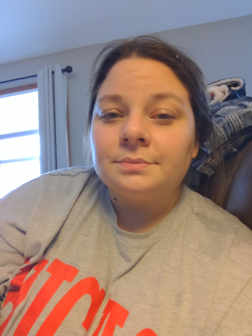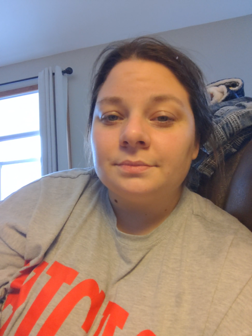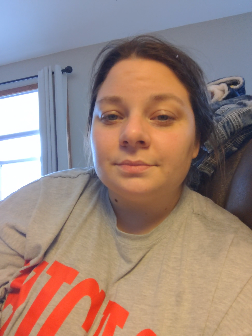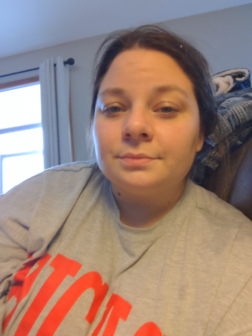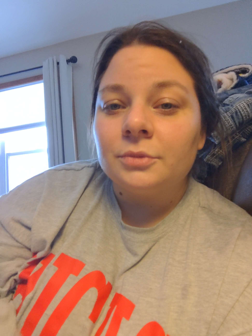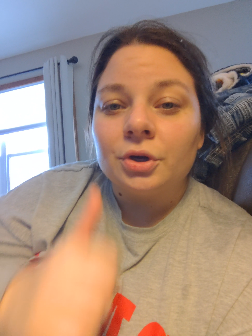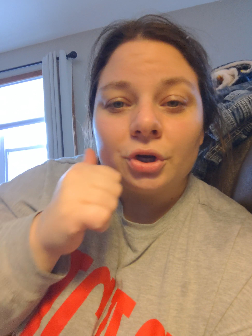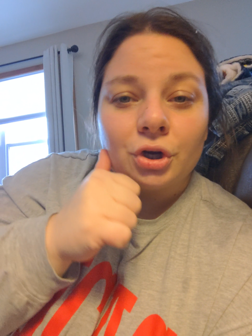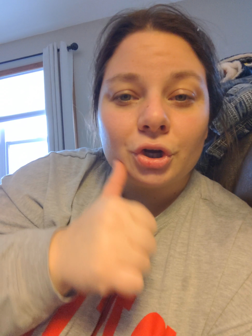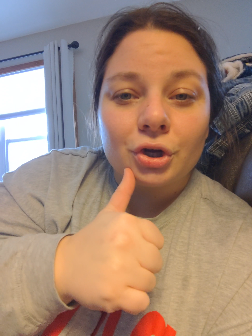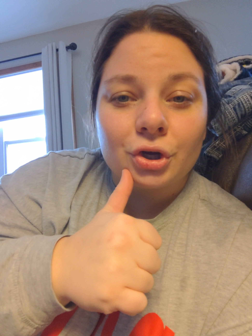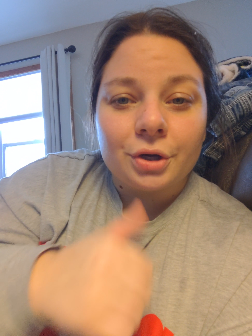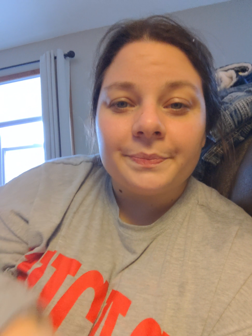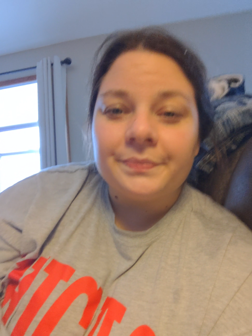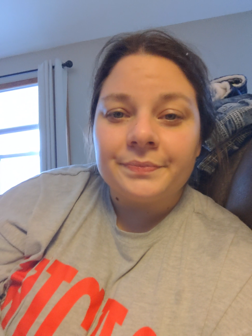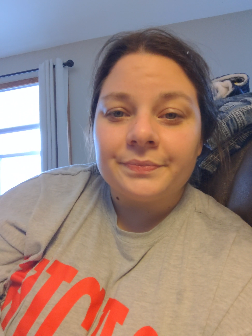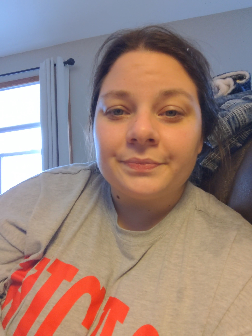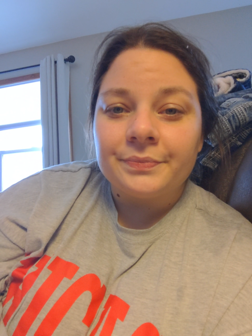girl